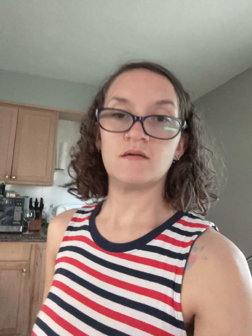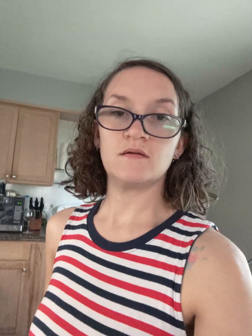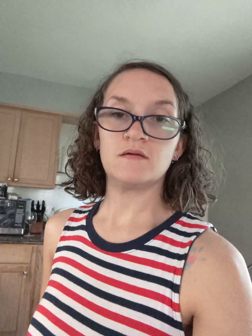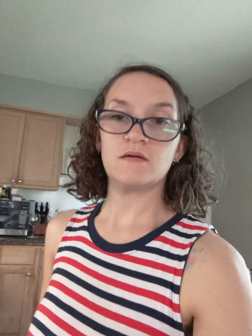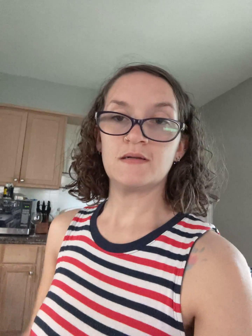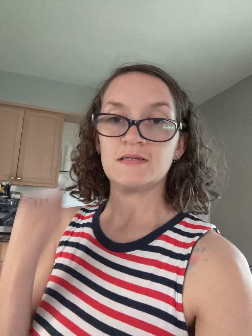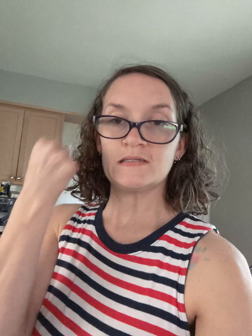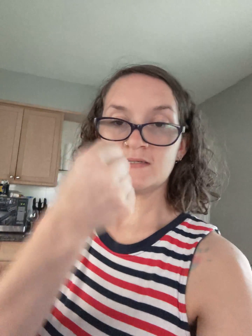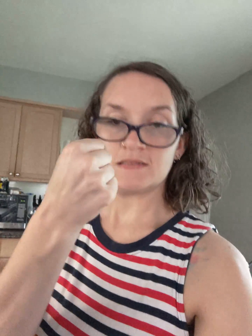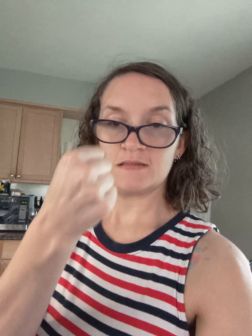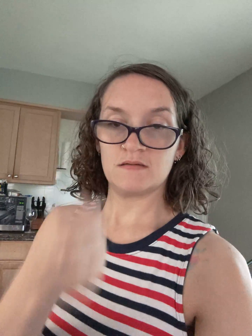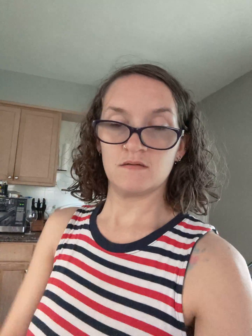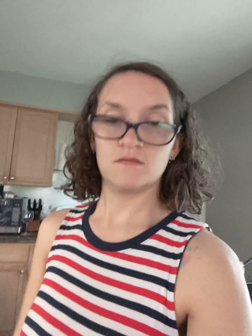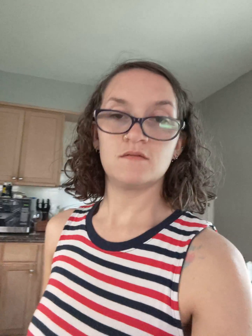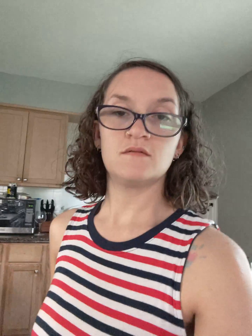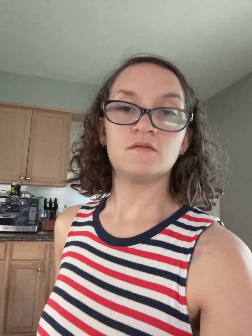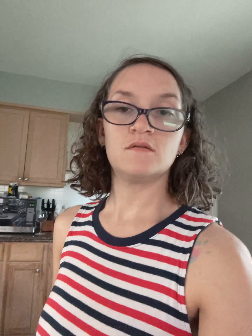hit